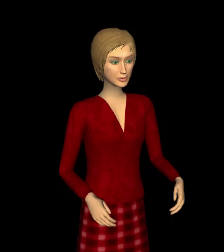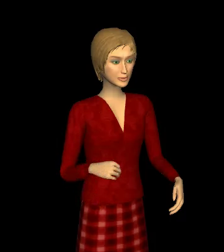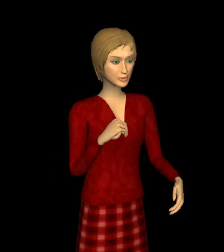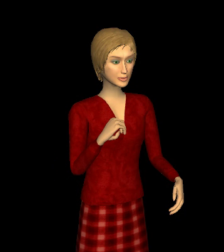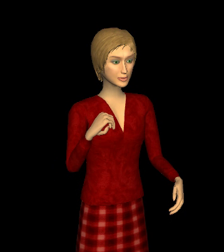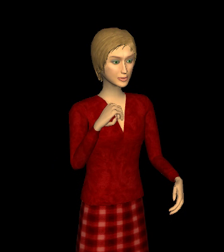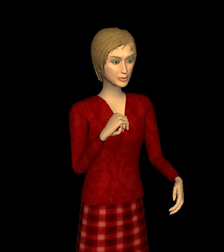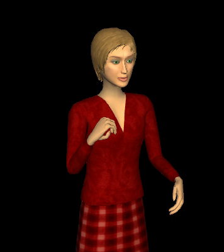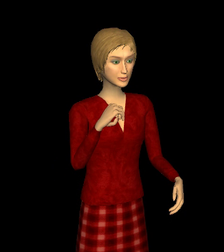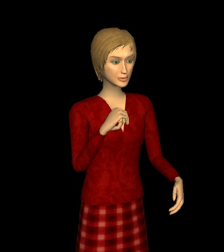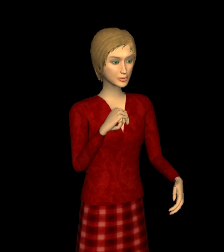أكتوبر